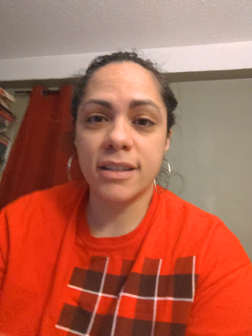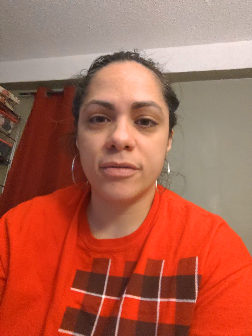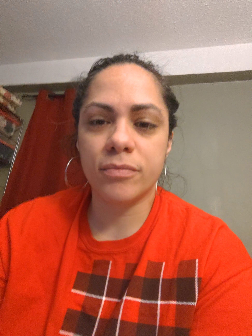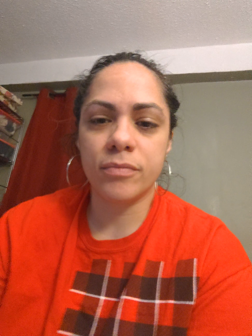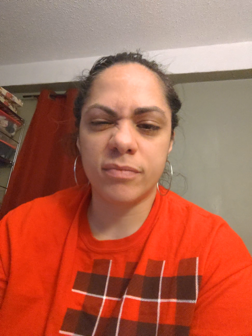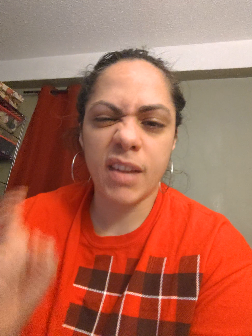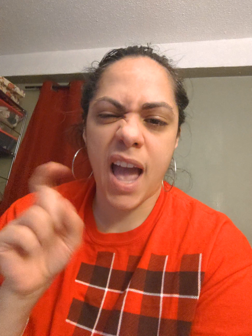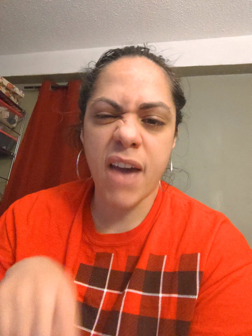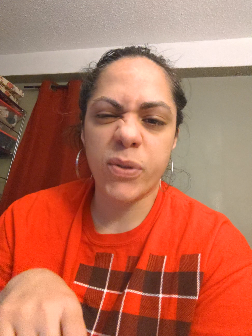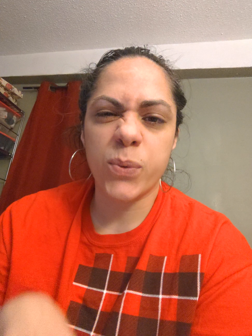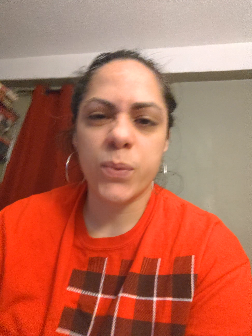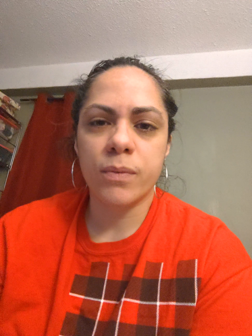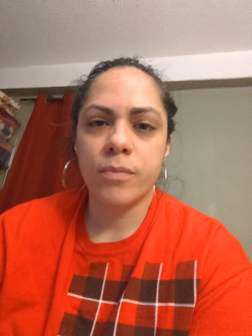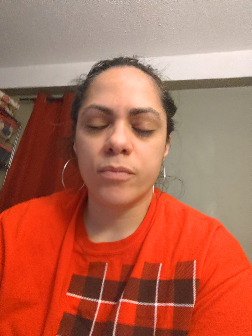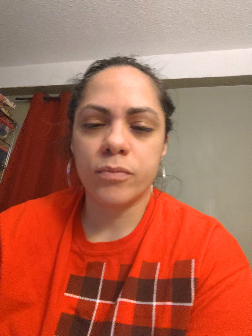have to